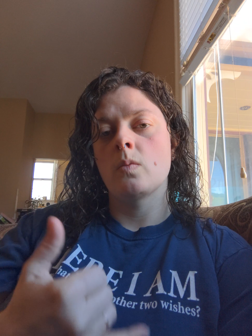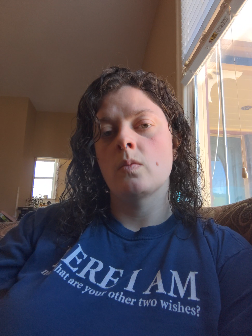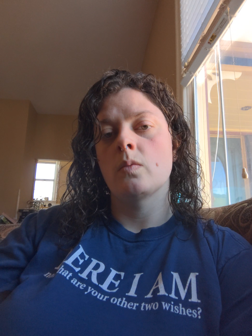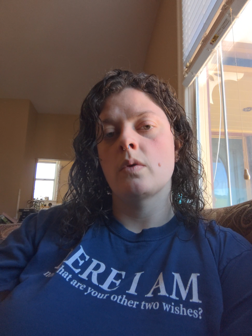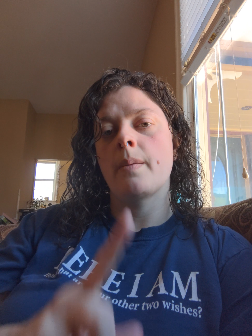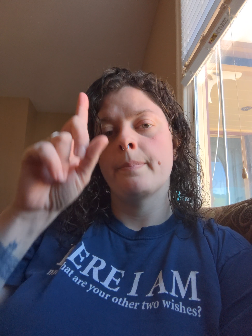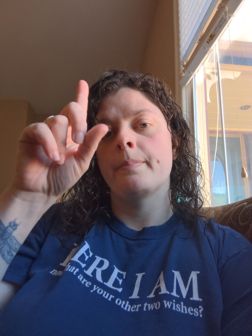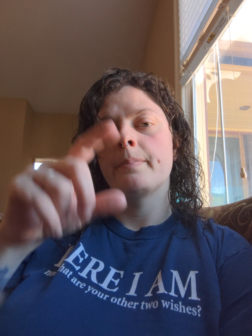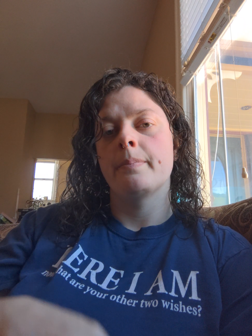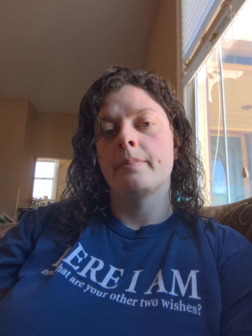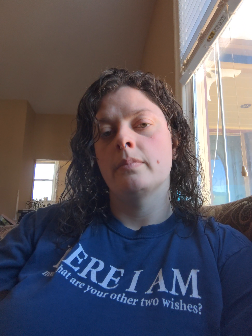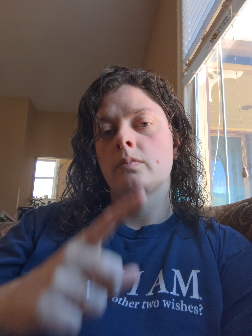up